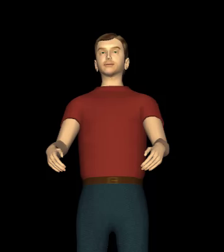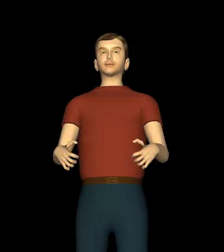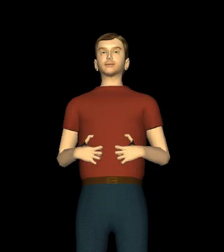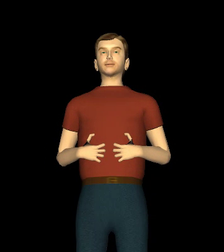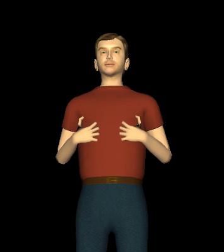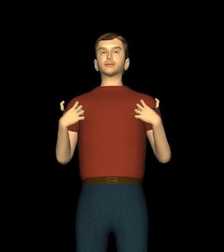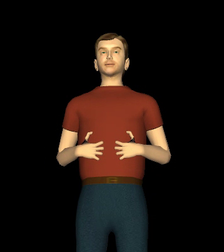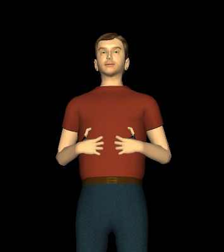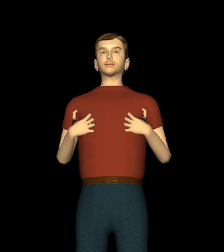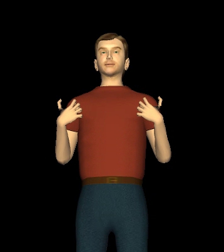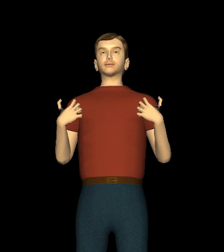غضب